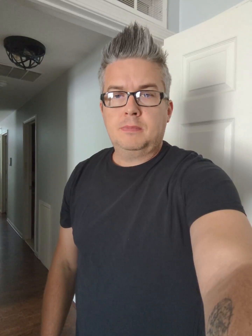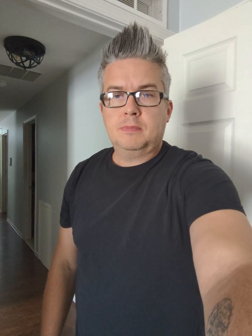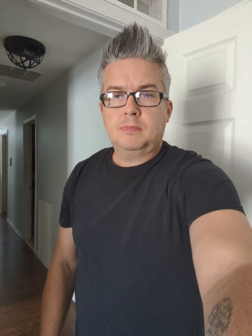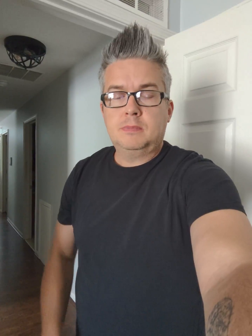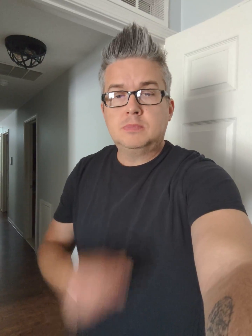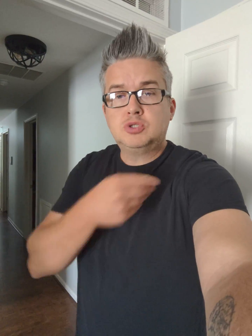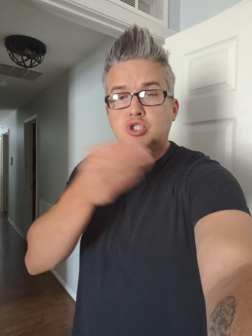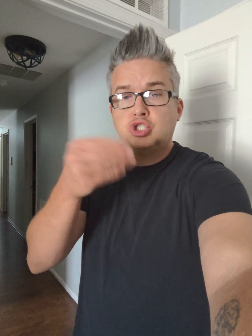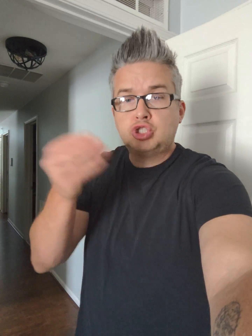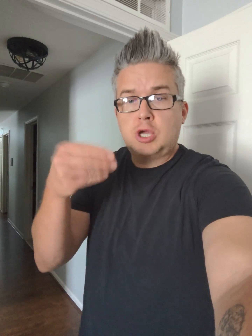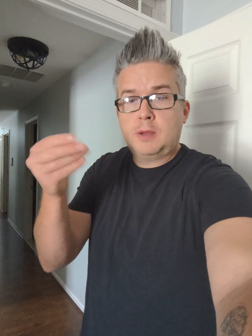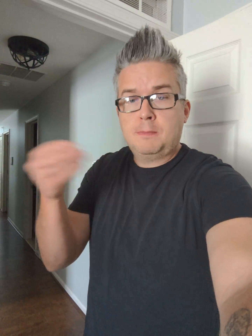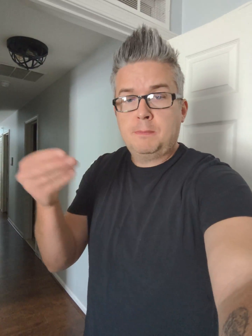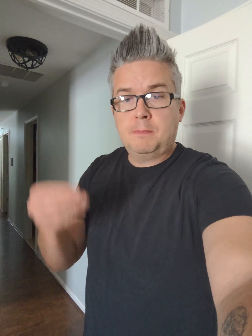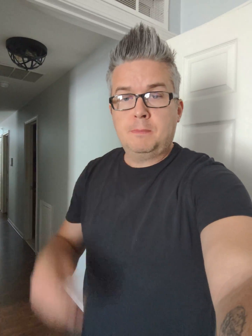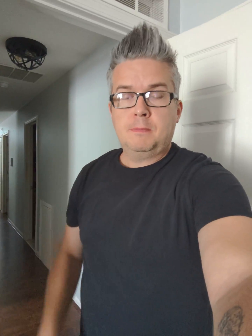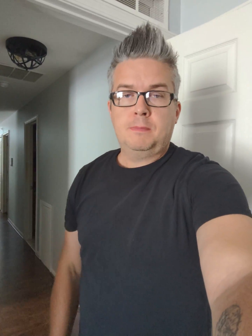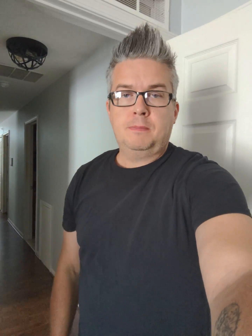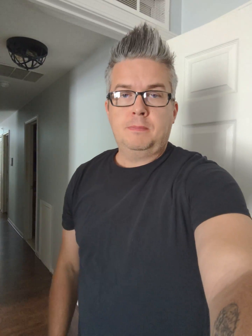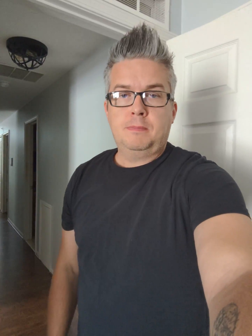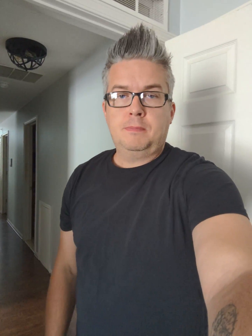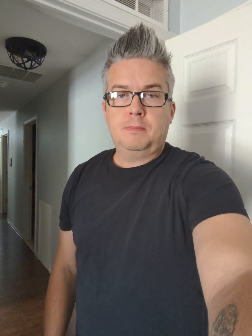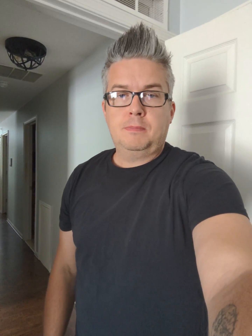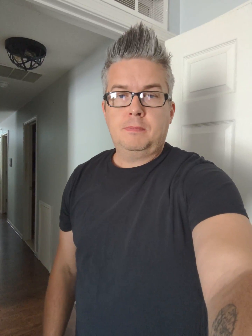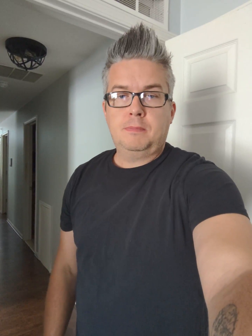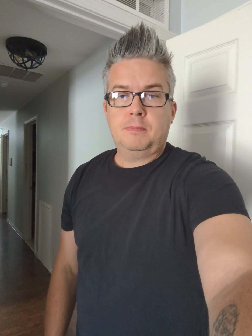shopping